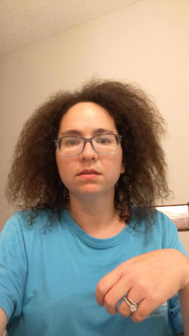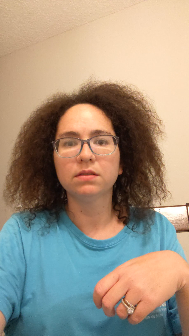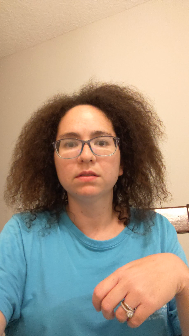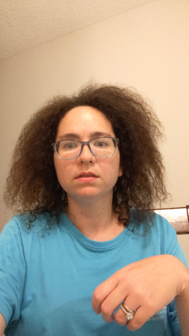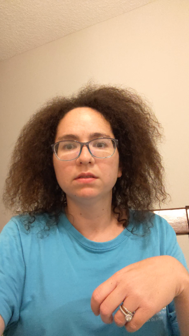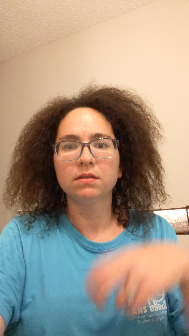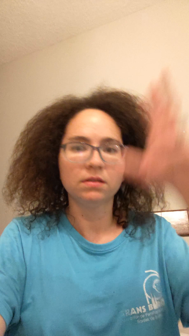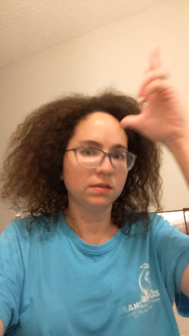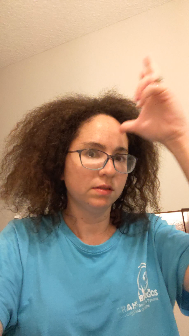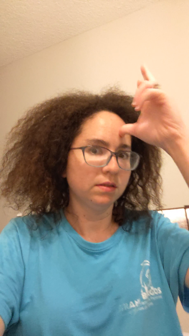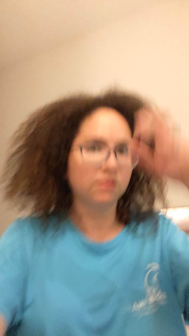rooster